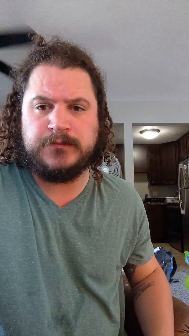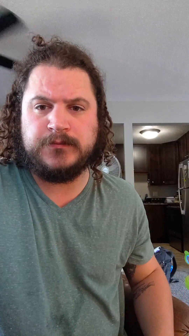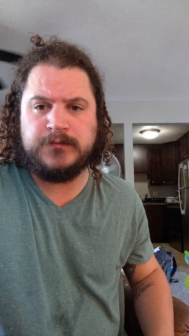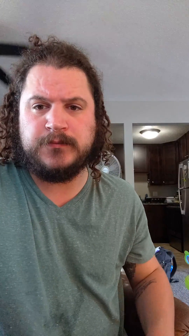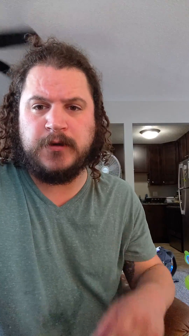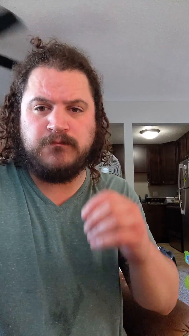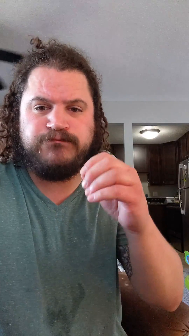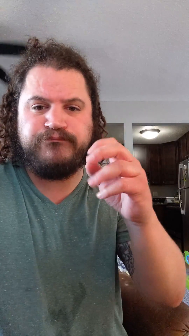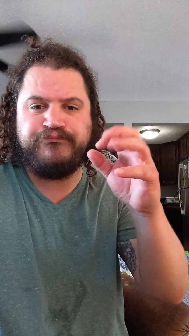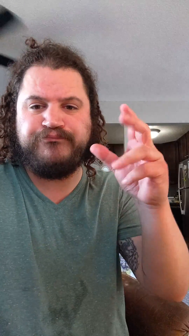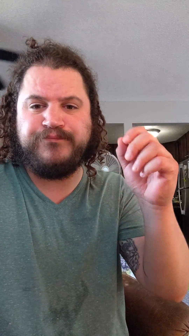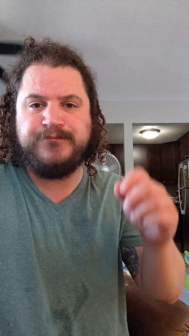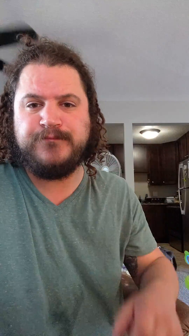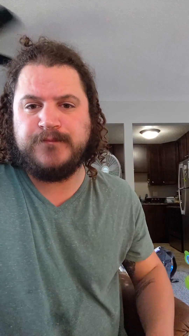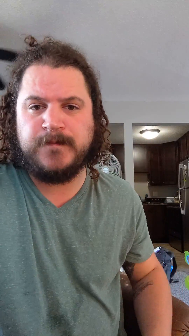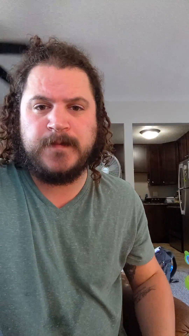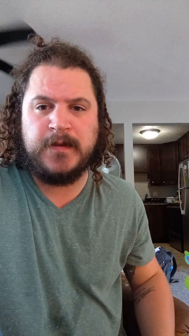bubbles